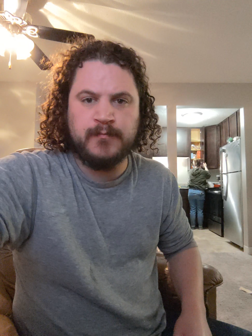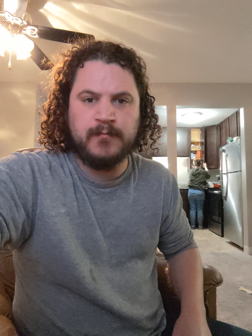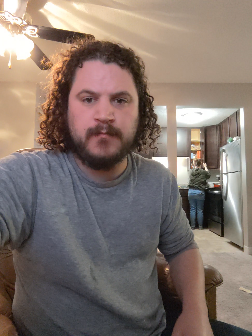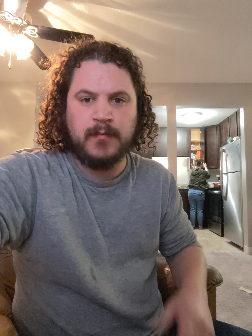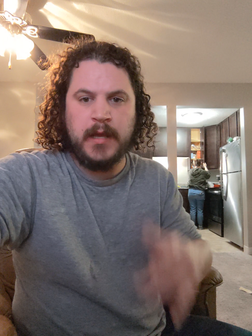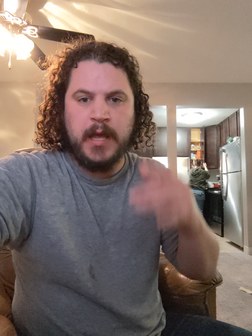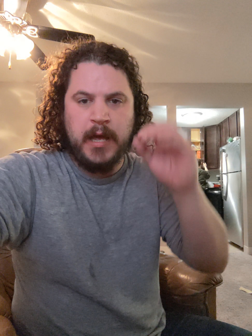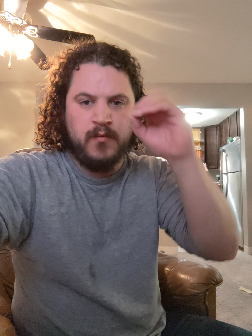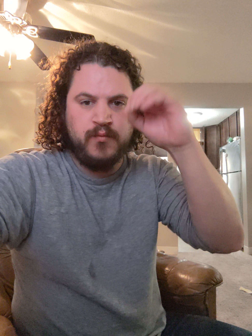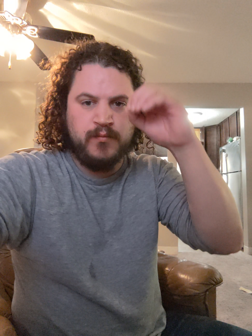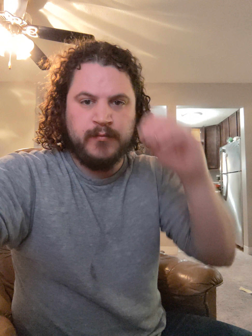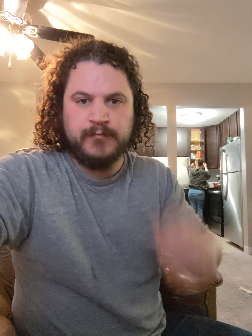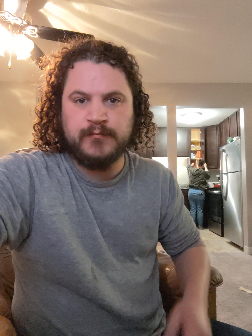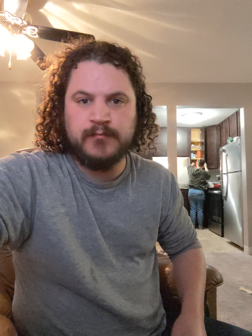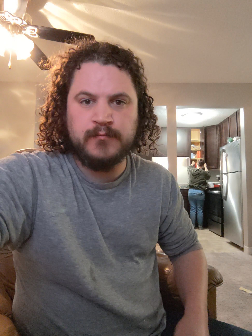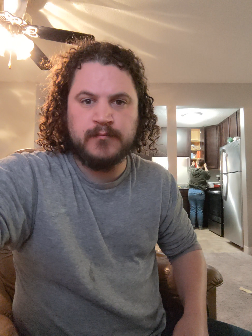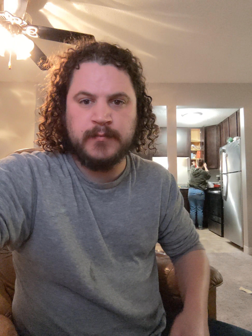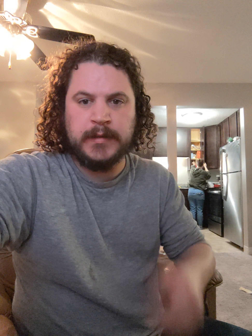owl